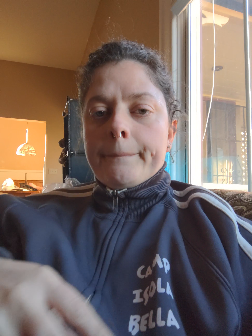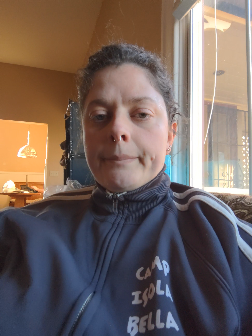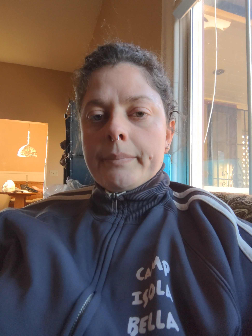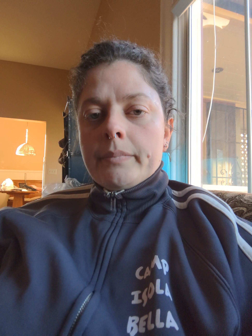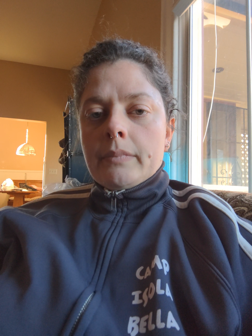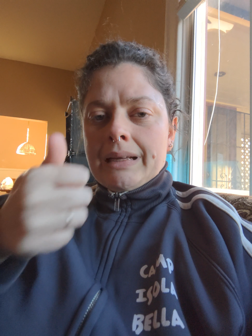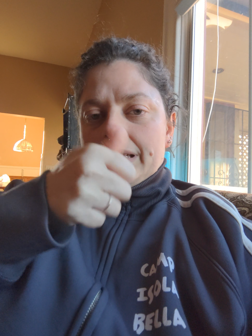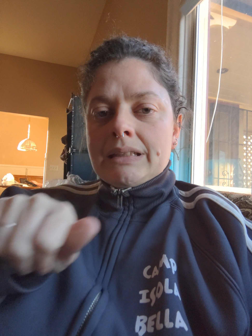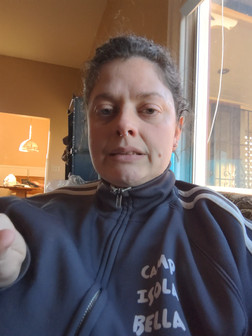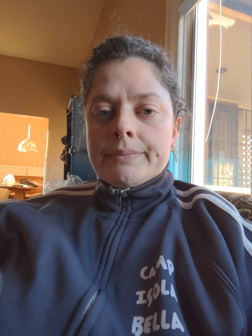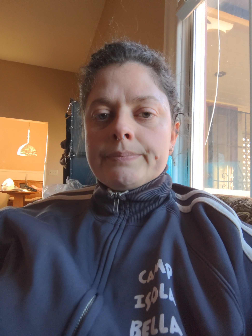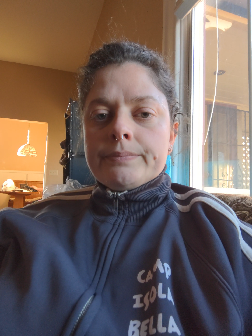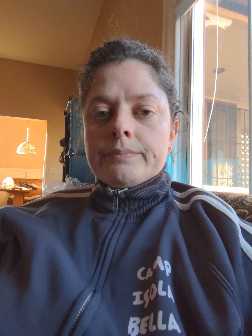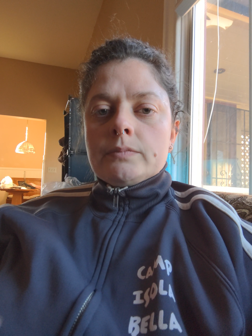any